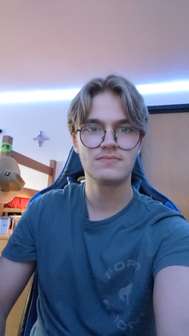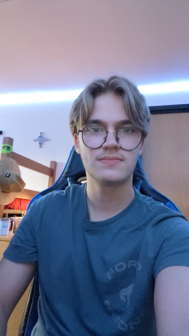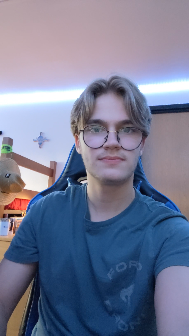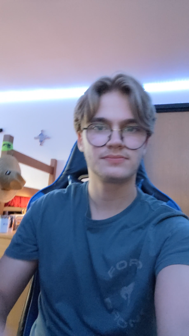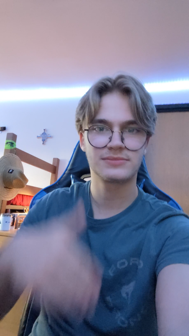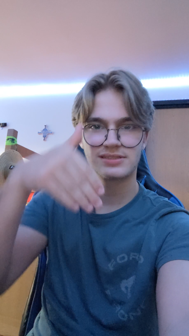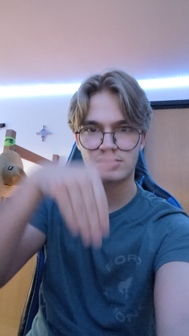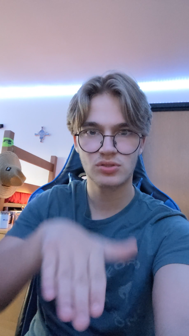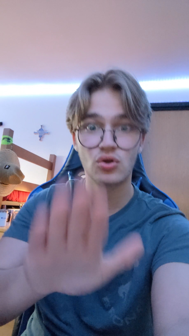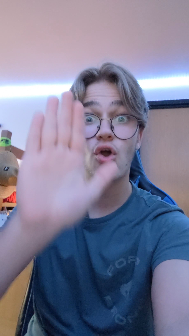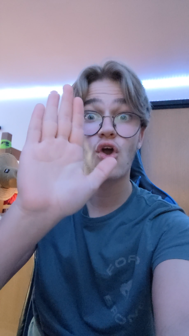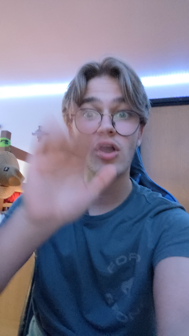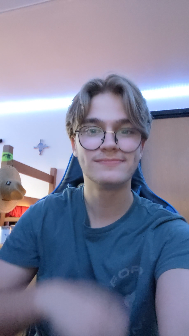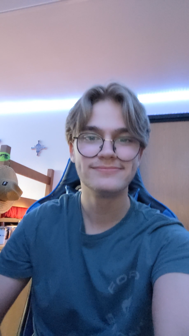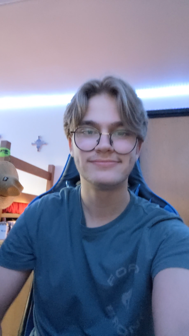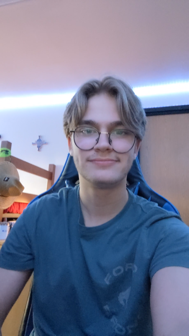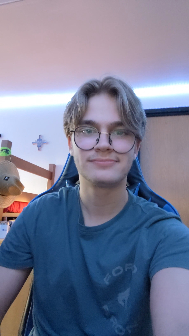enter